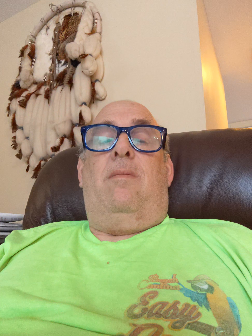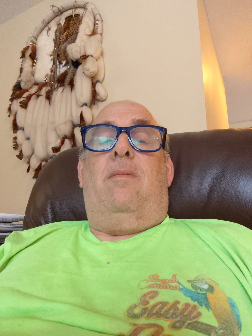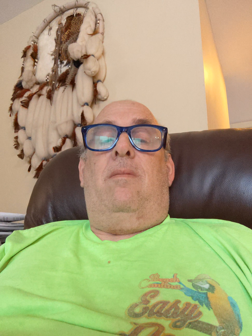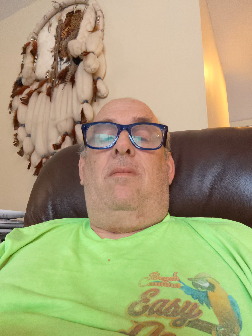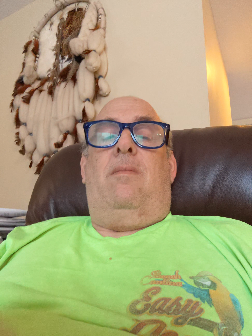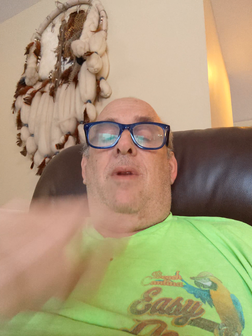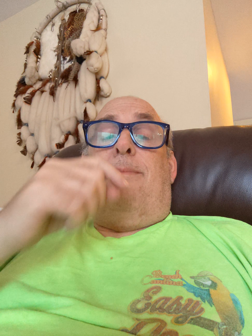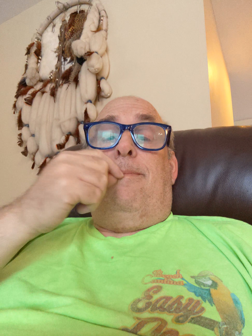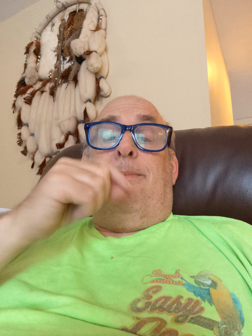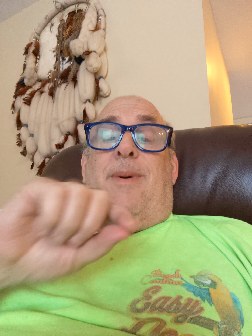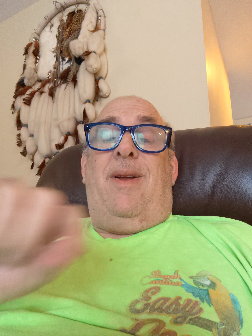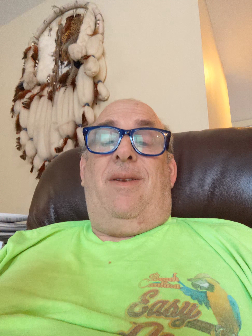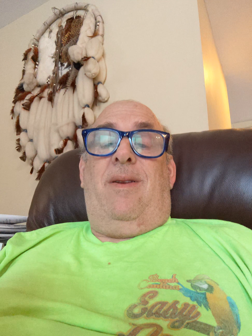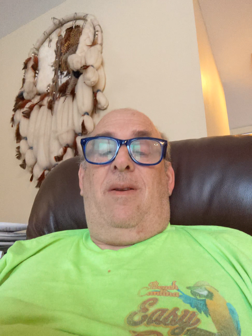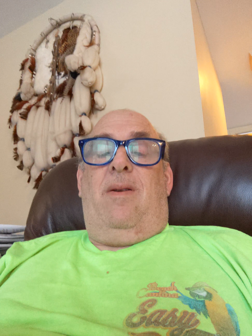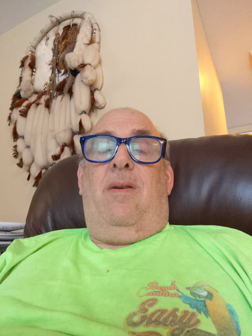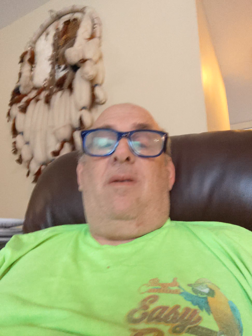pen